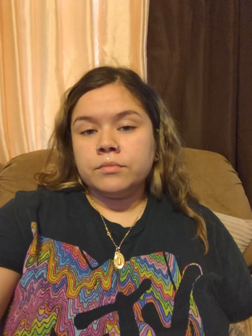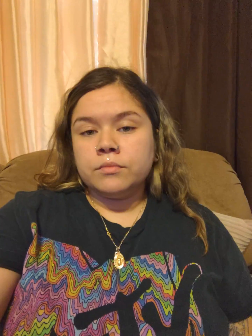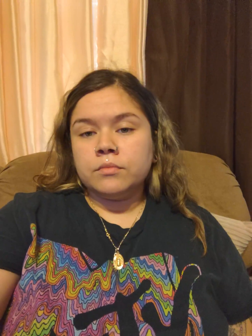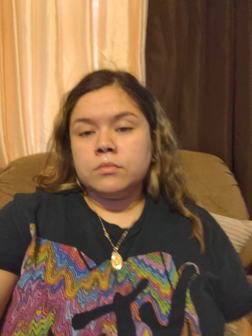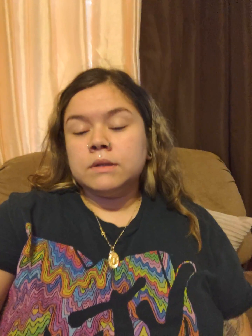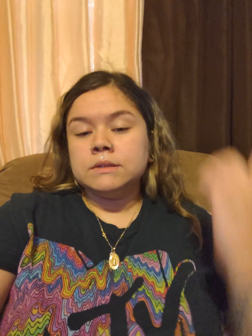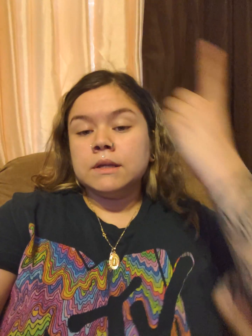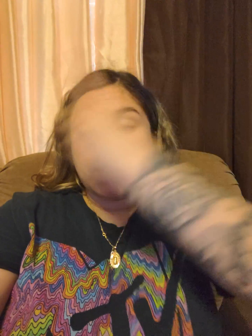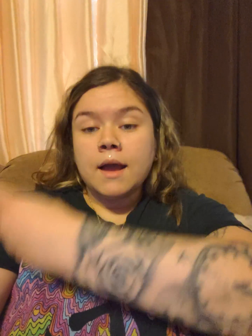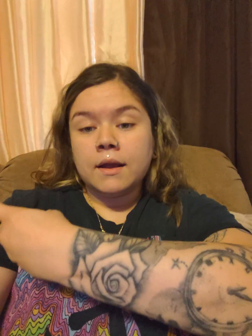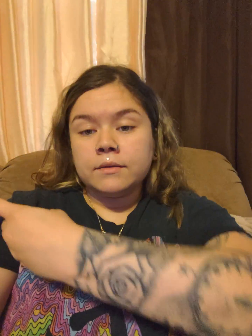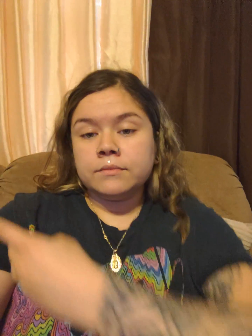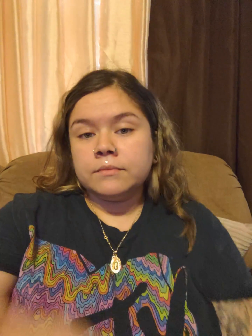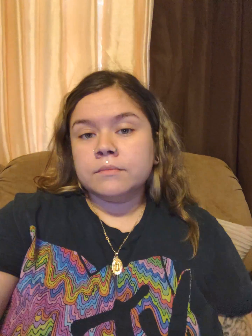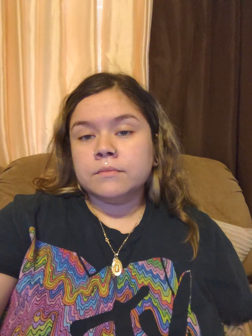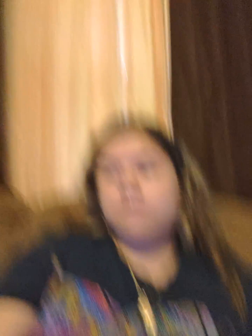day